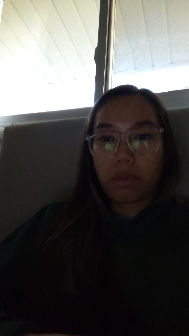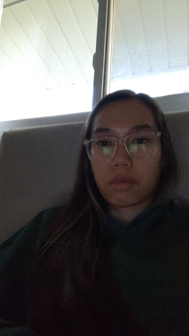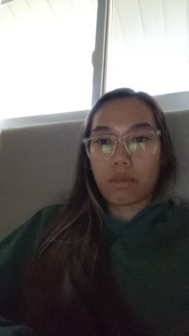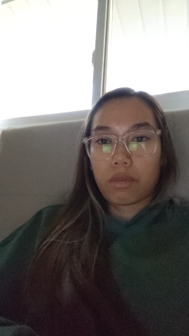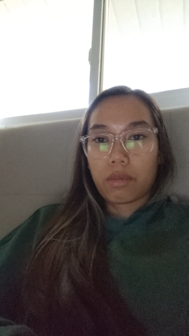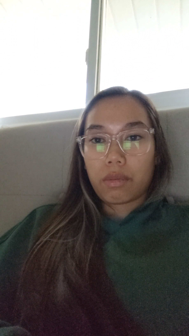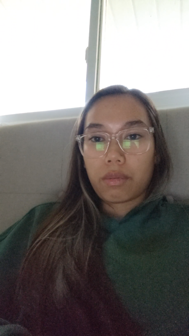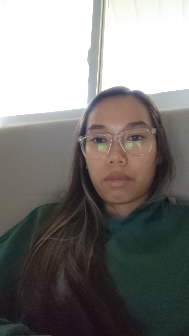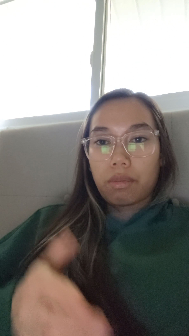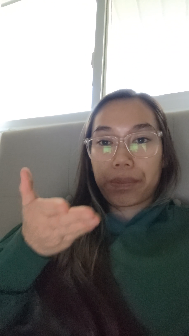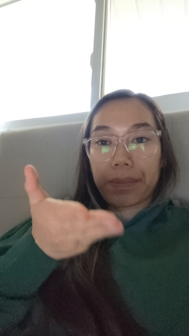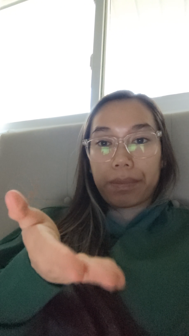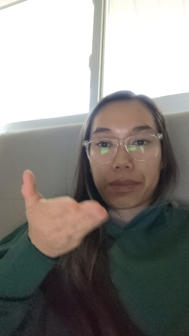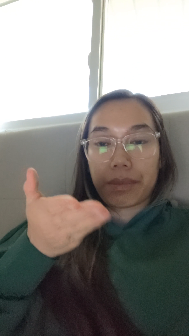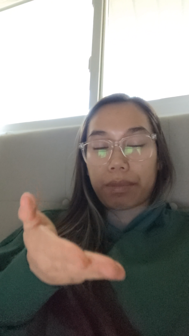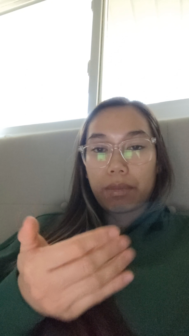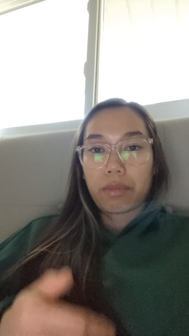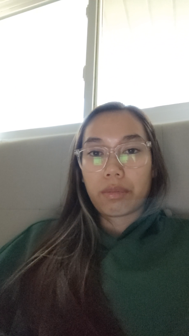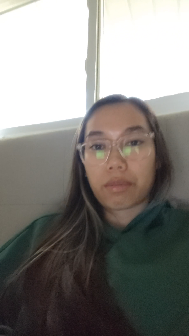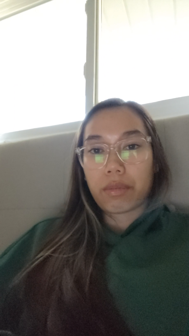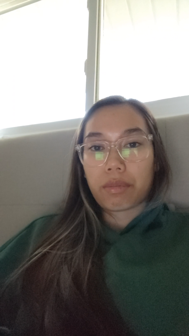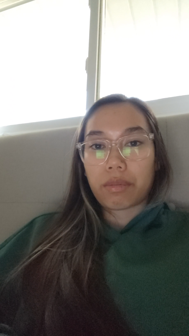oven